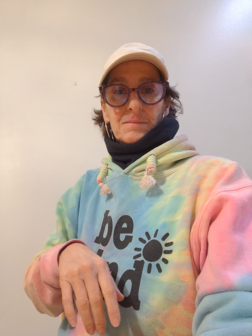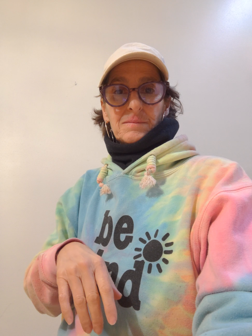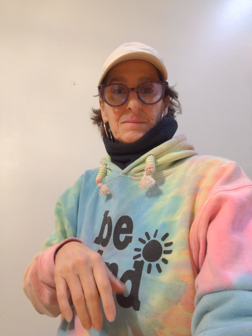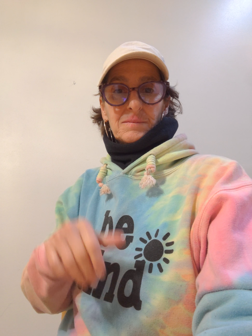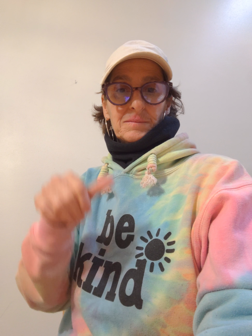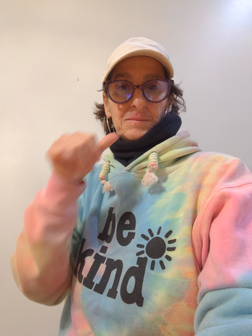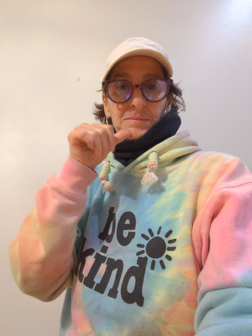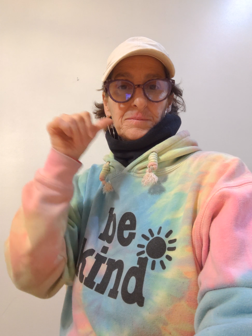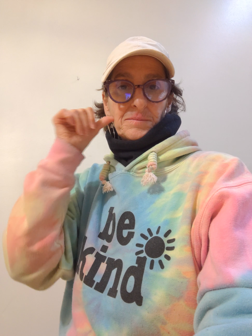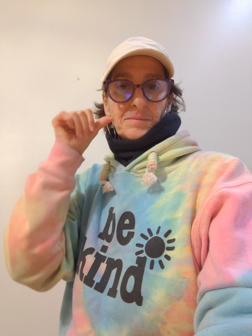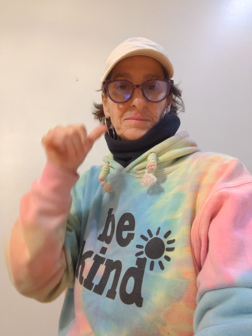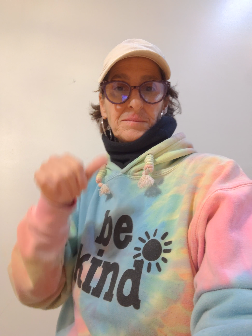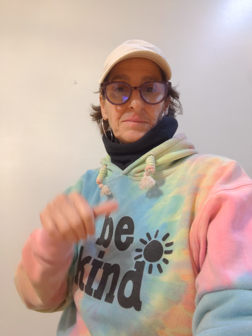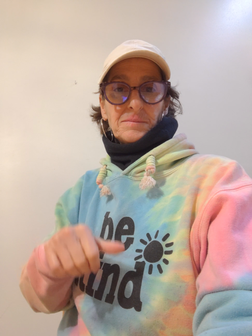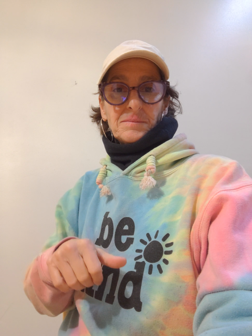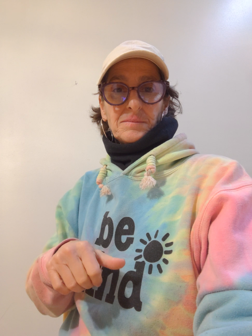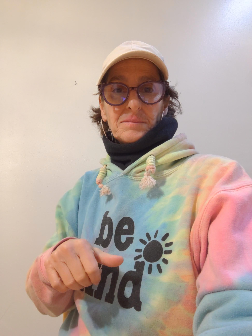yesterday